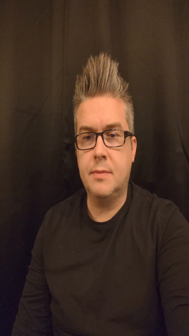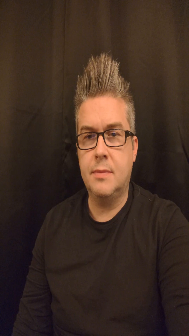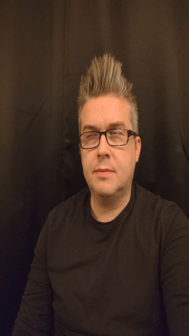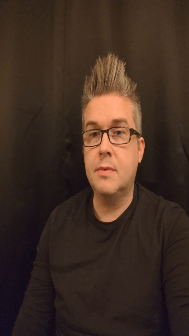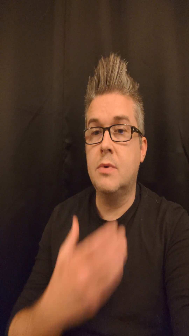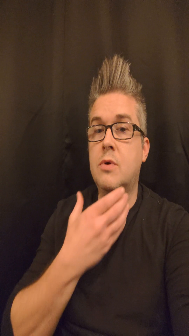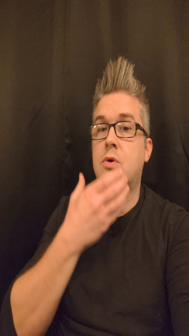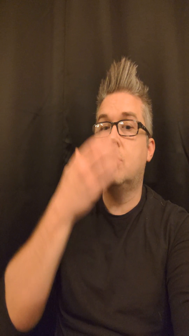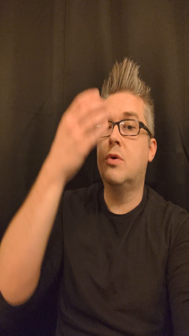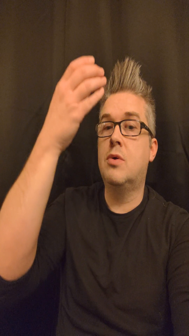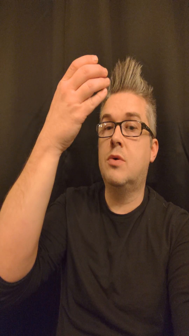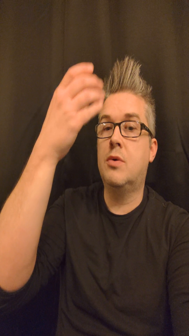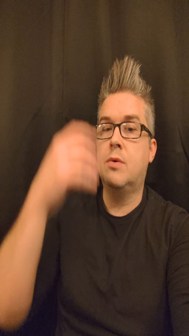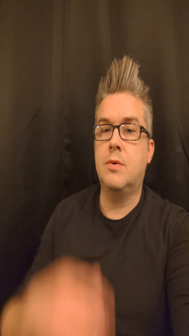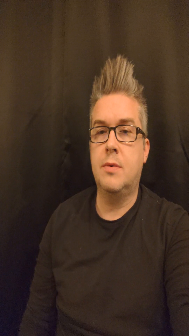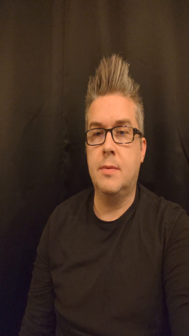giraffe